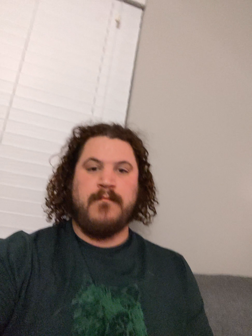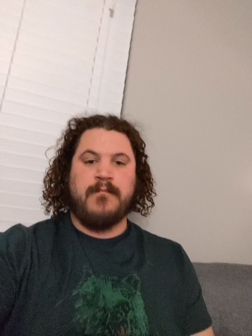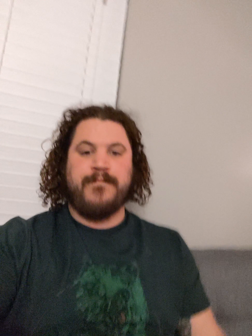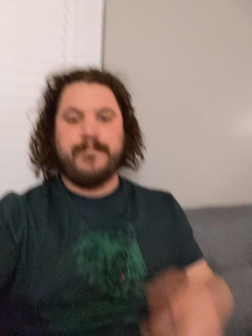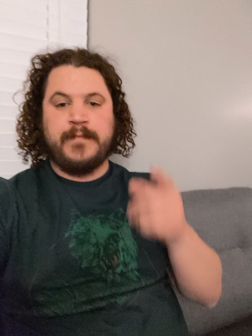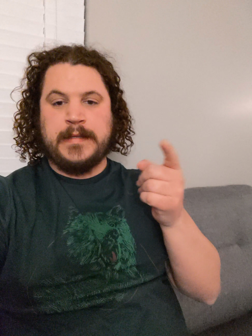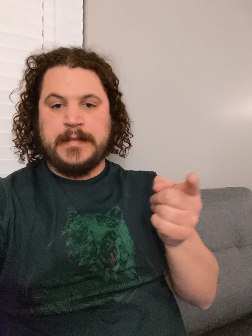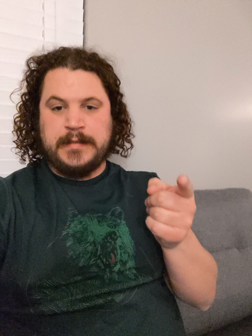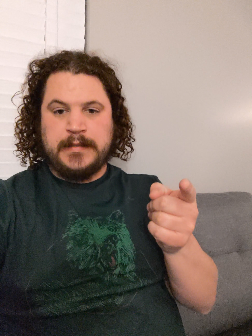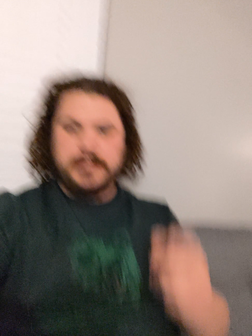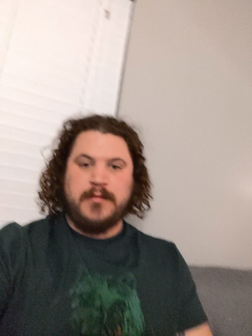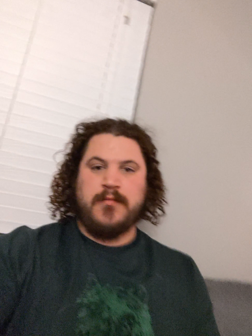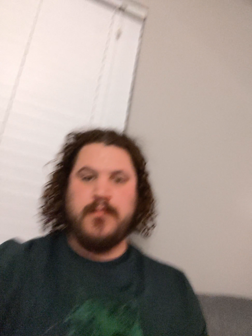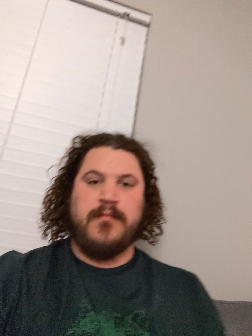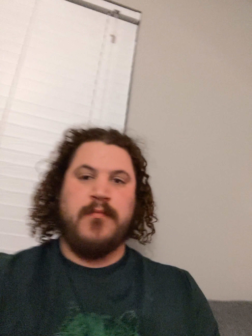he/she/it